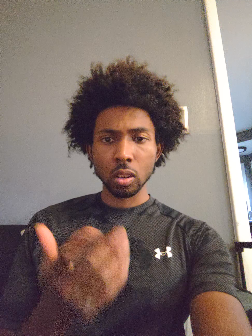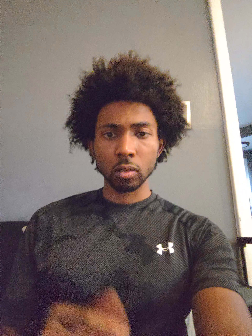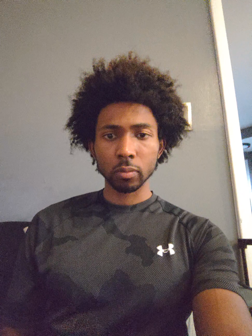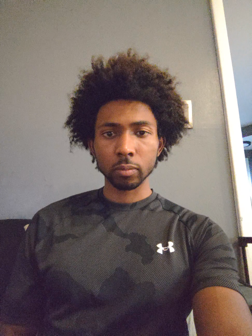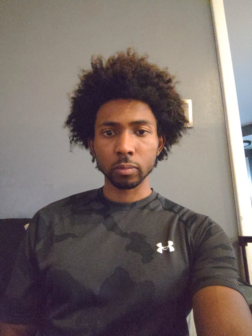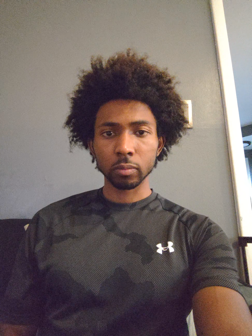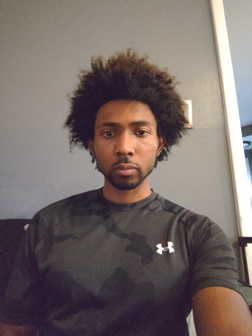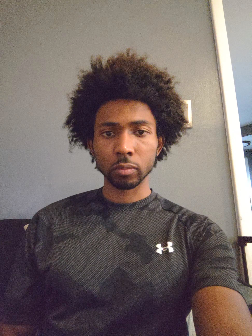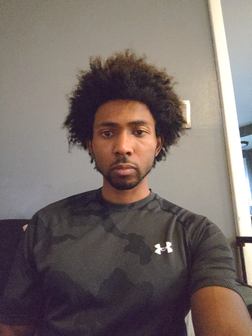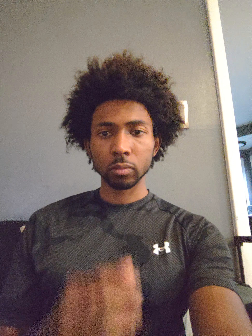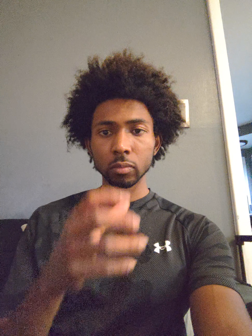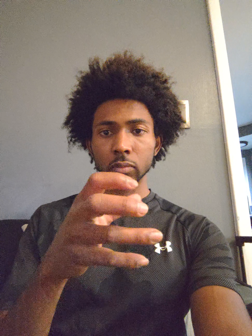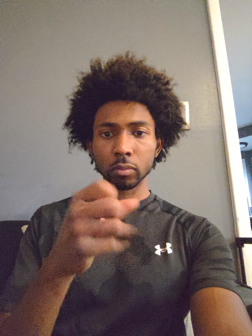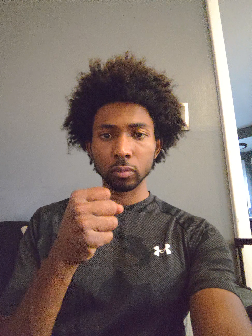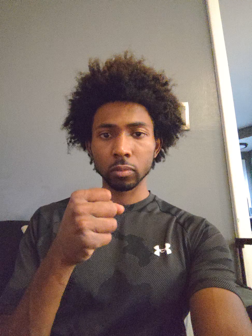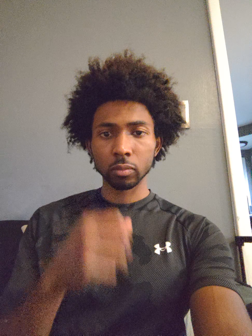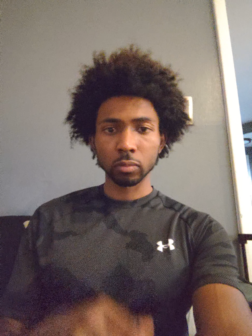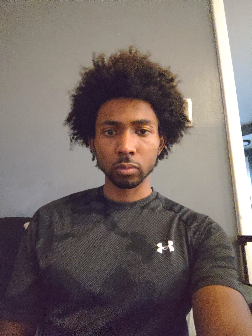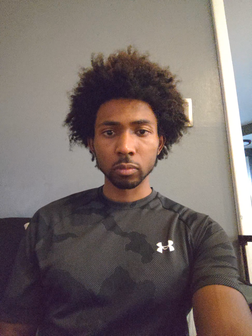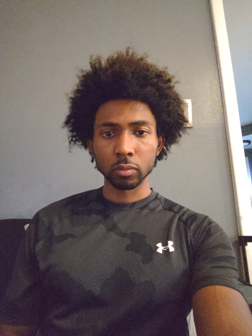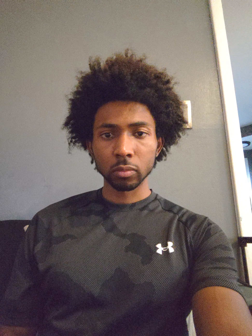get